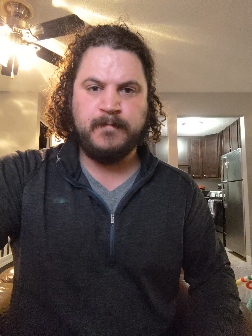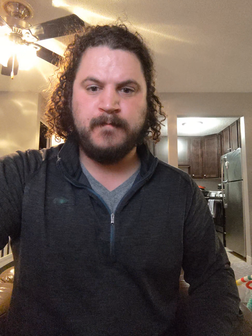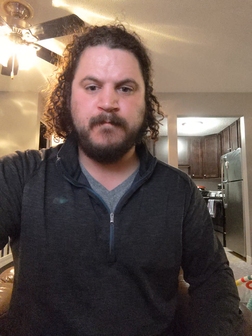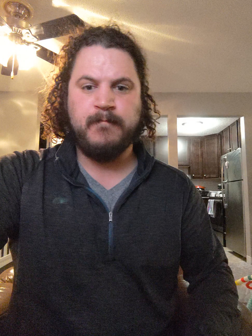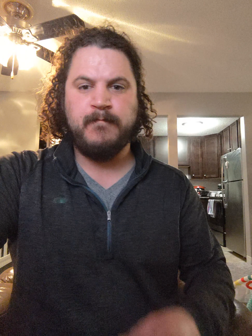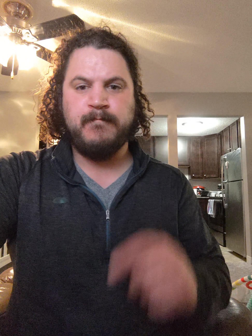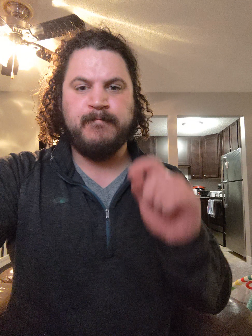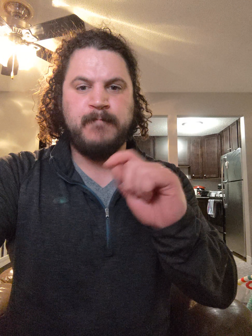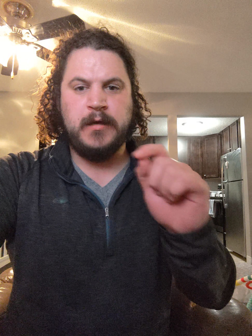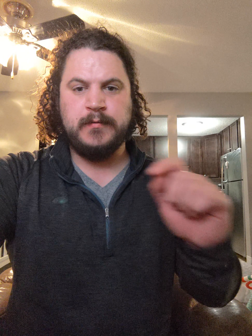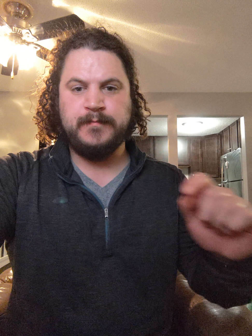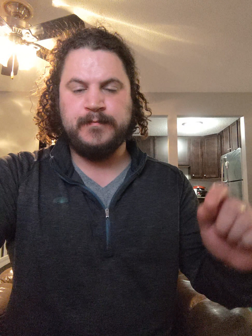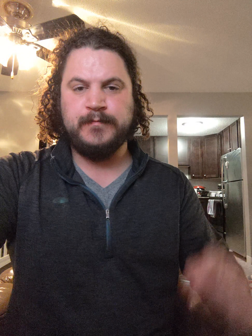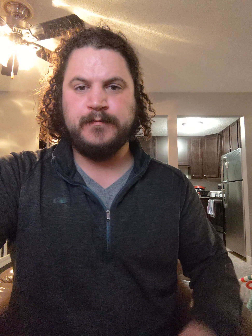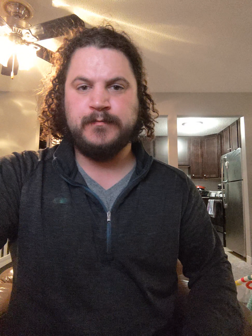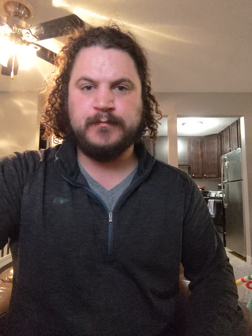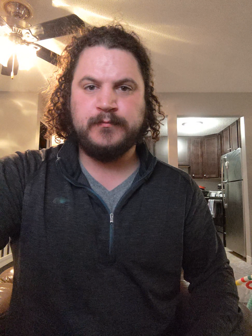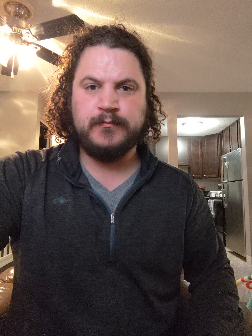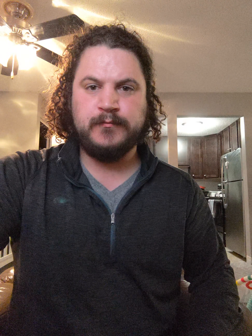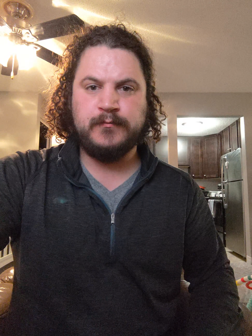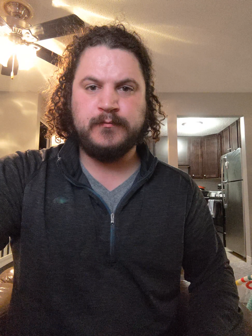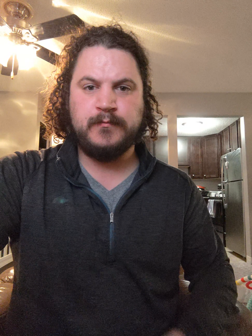pen